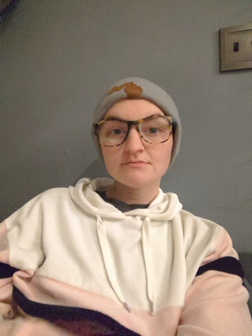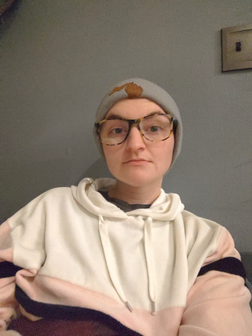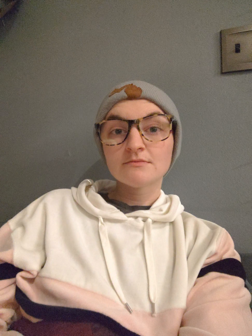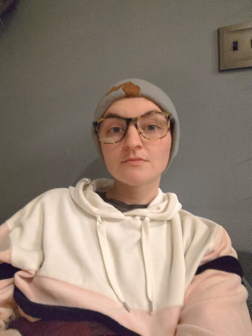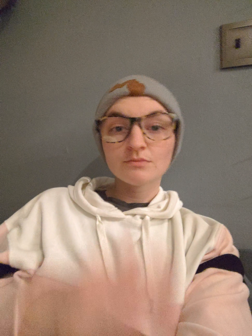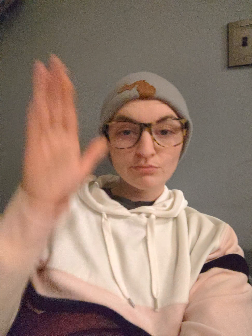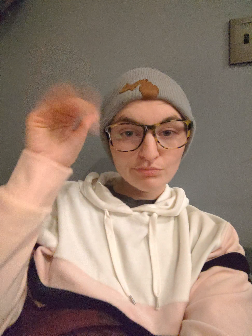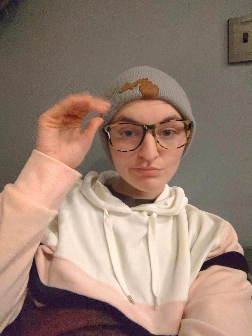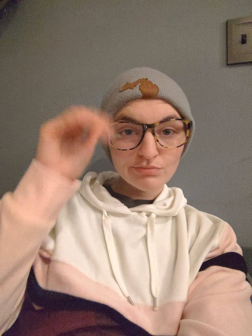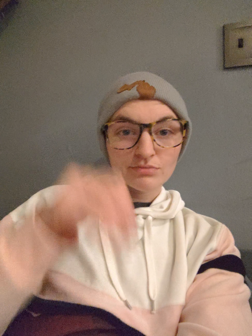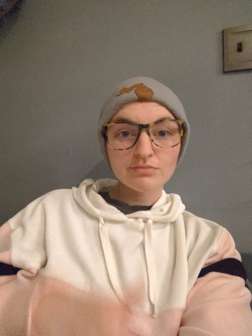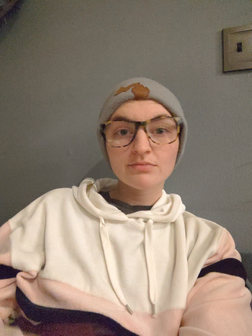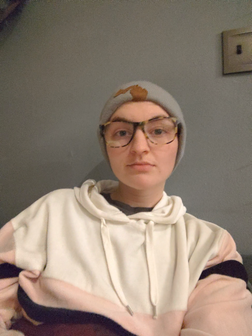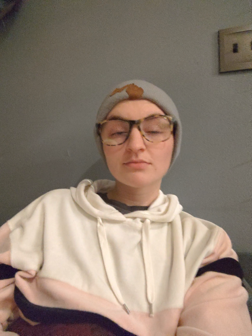donkey